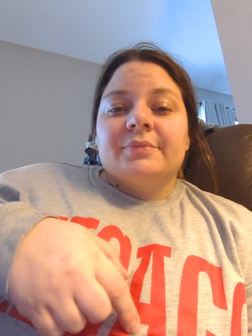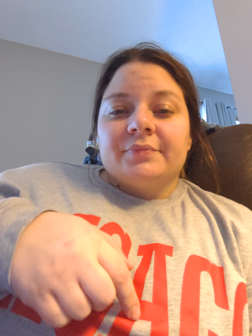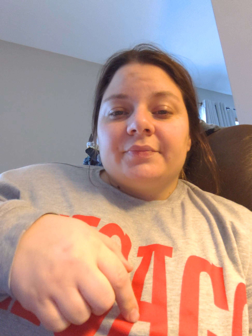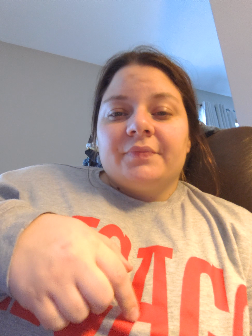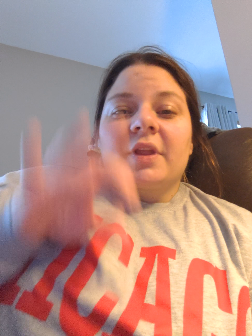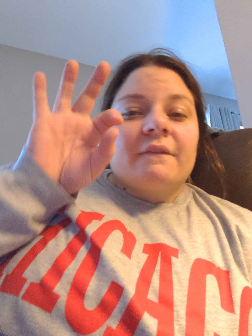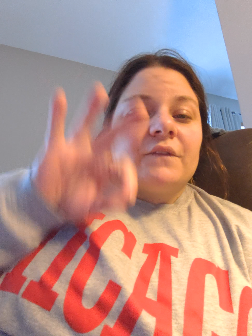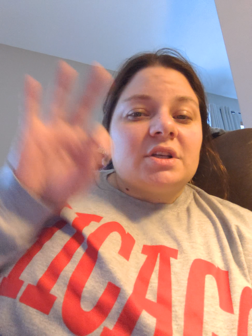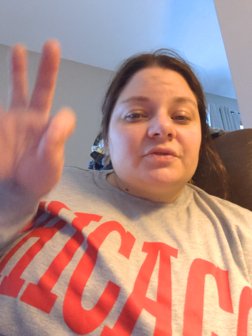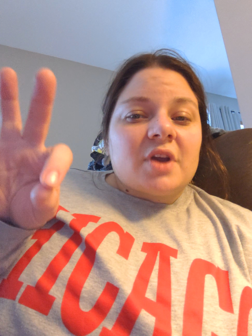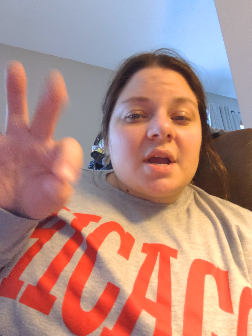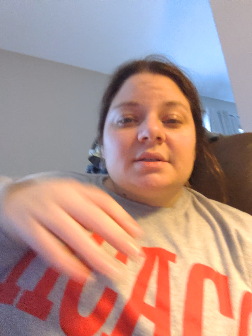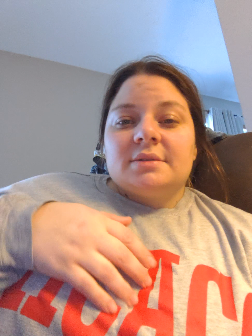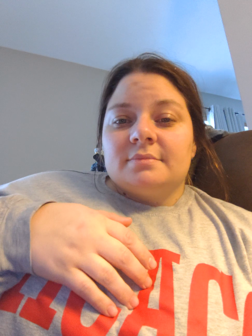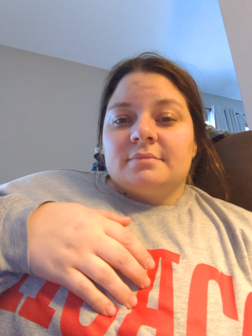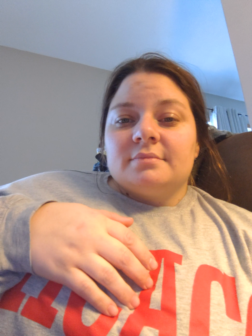french fries